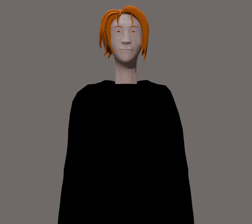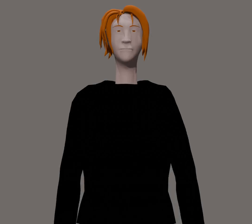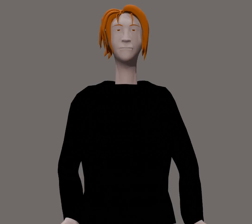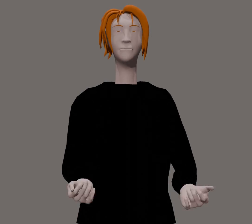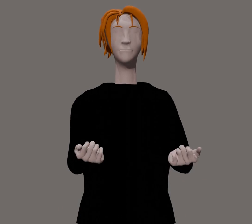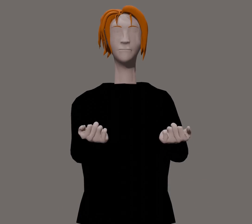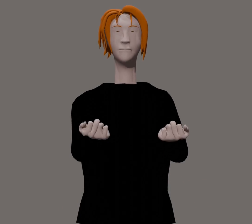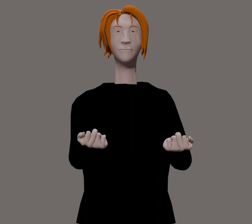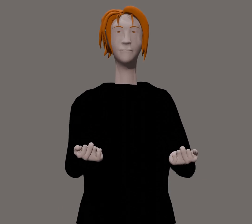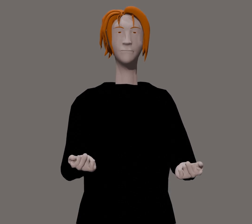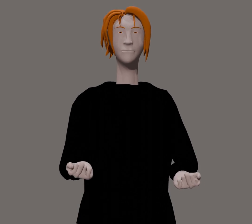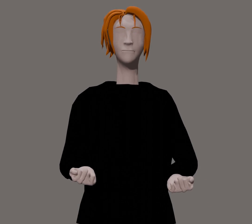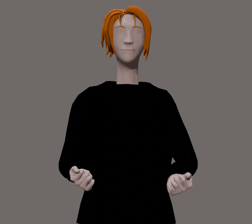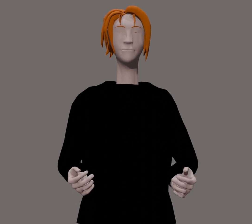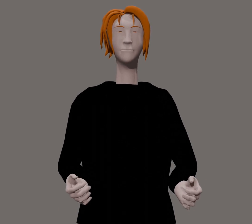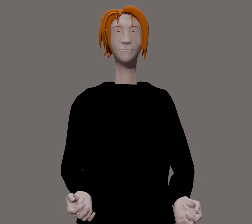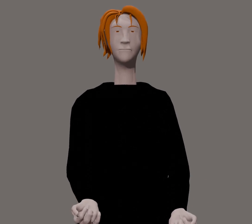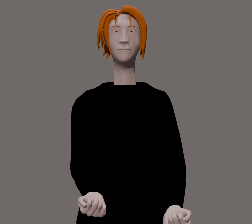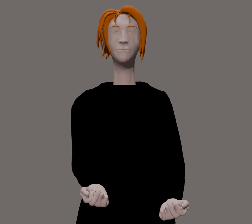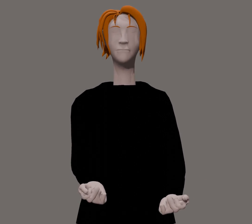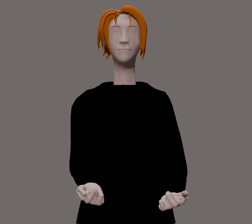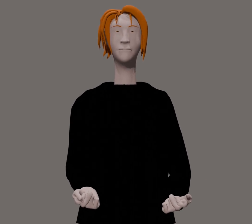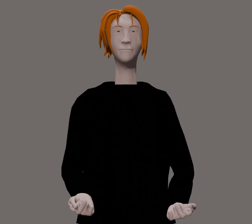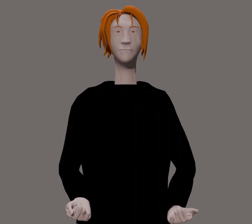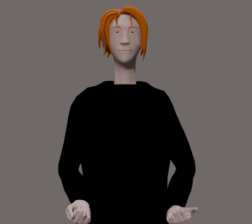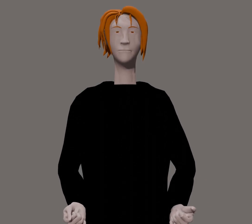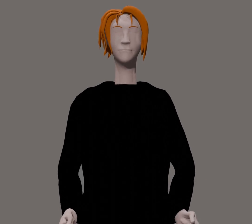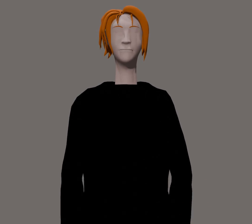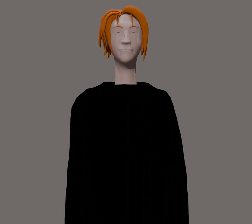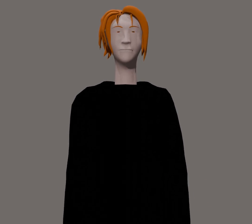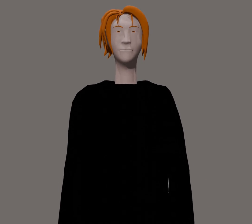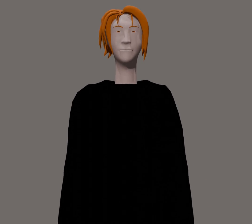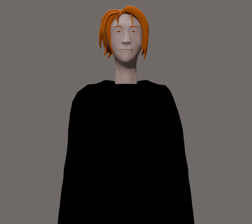Chest Drawer